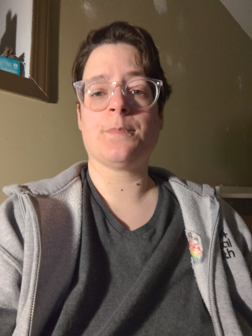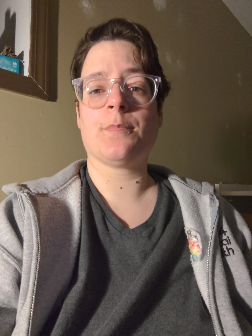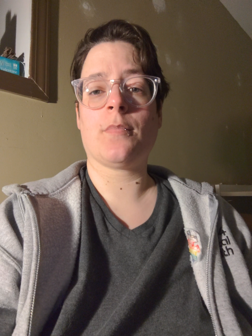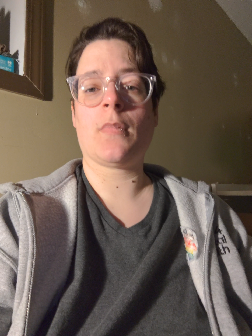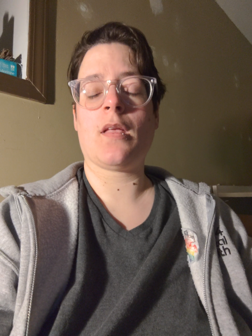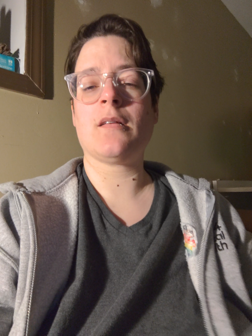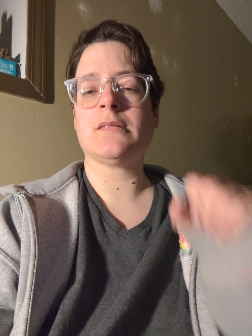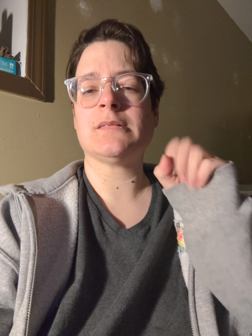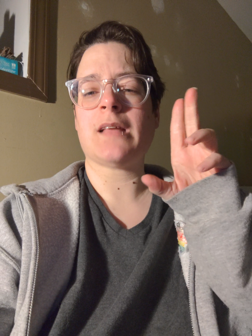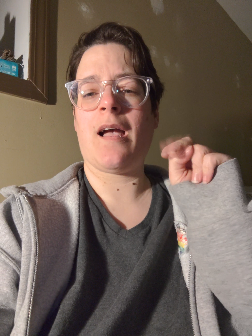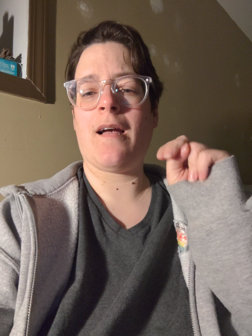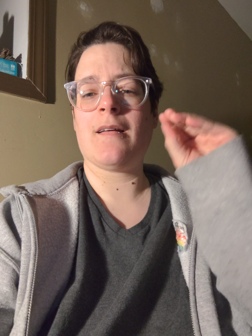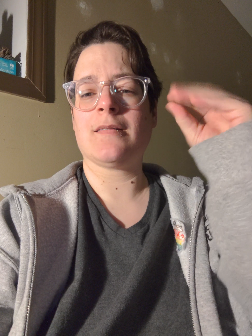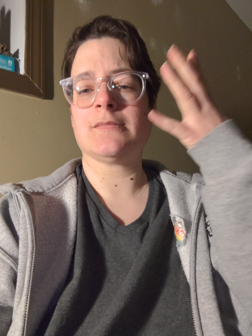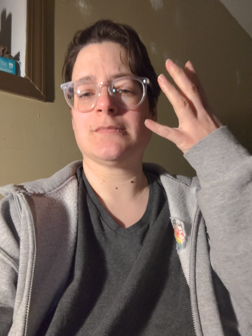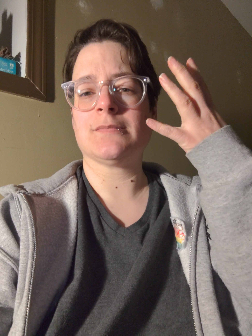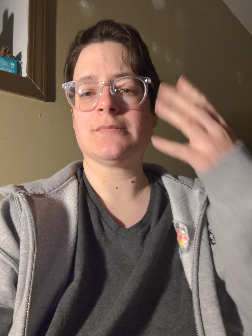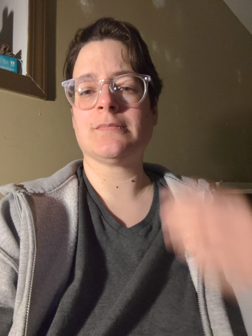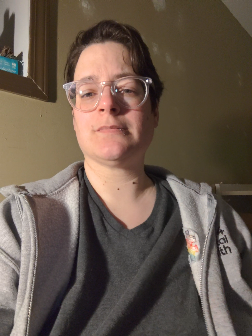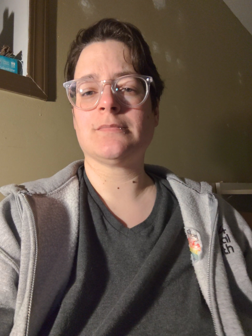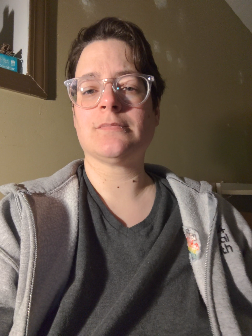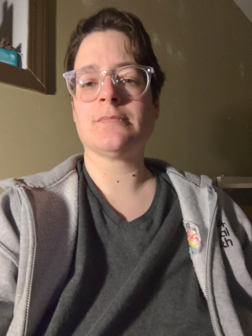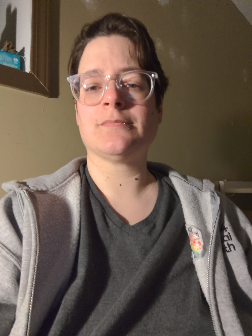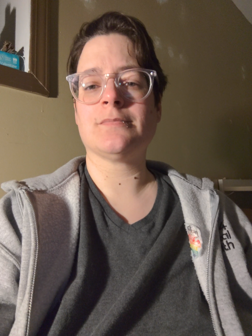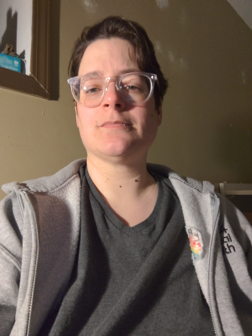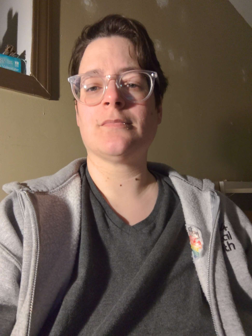sun